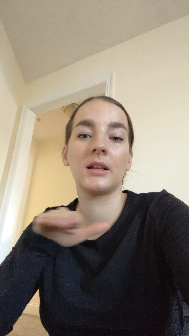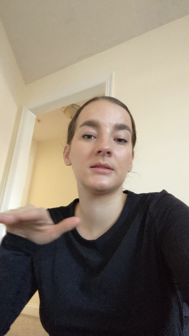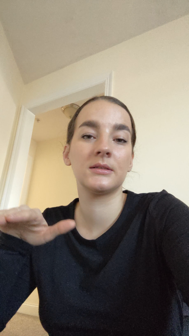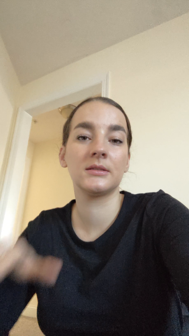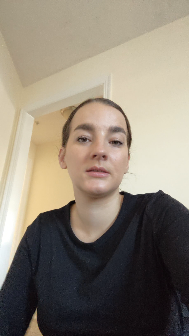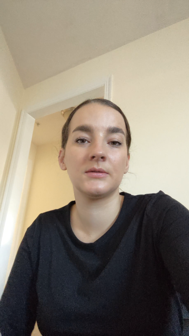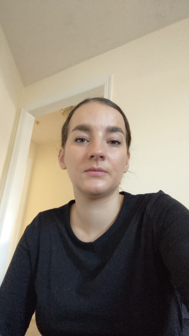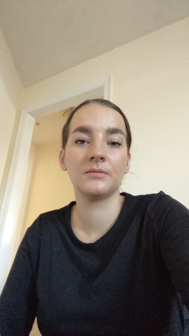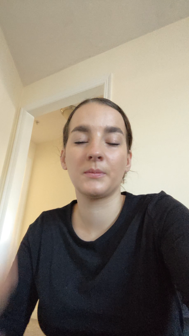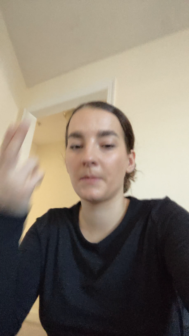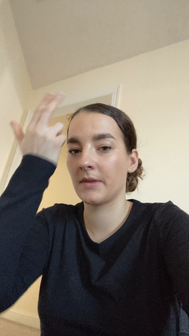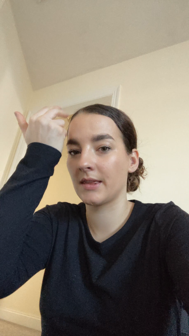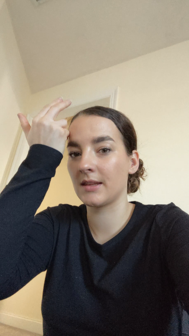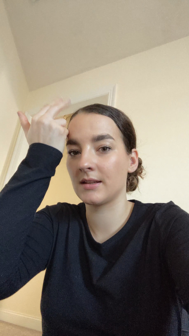bunny